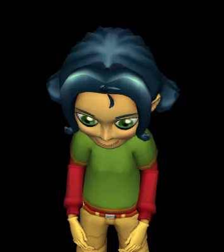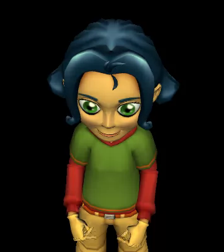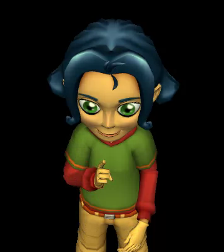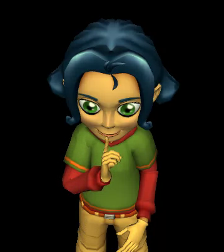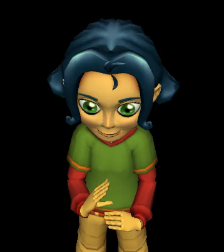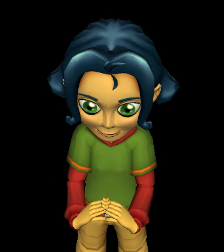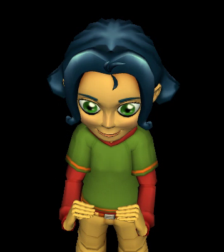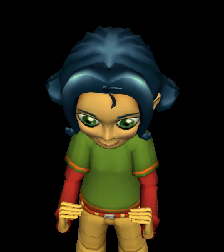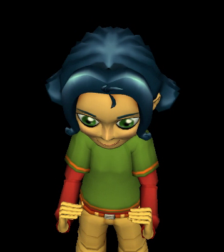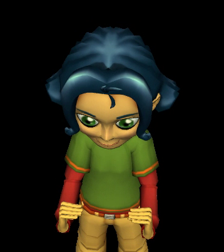صمت